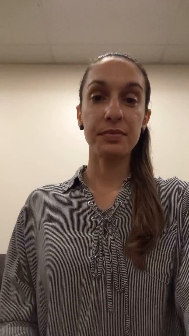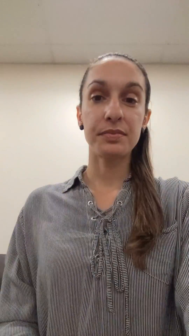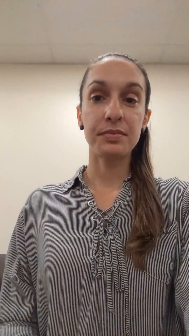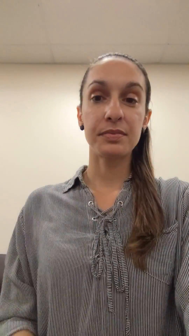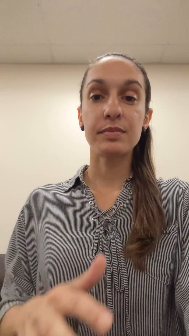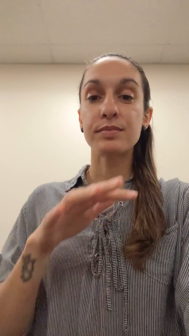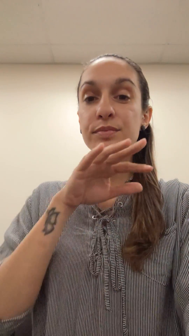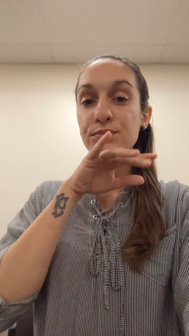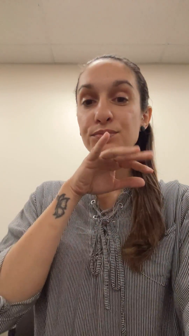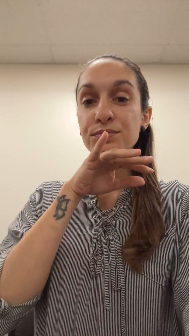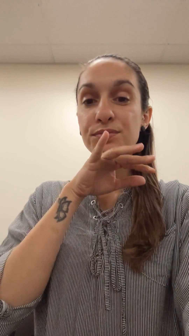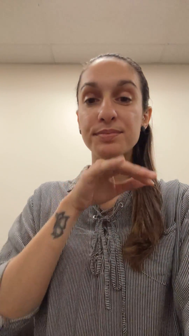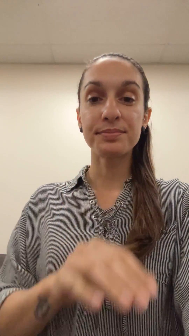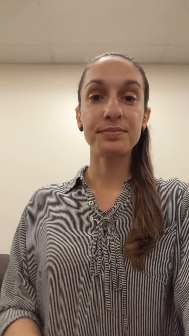naughty